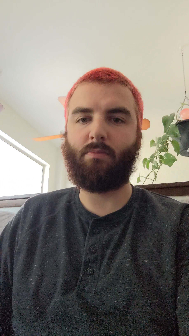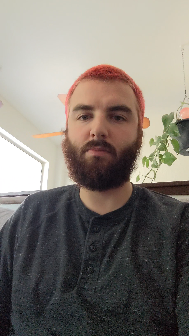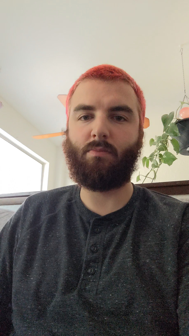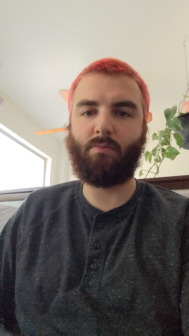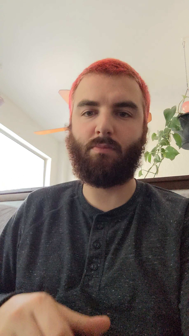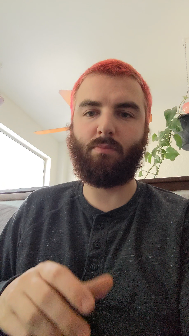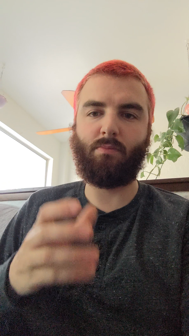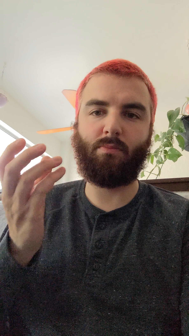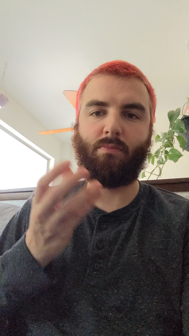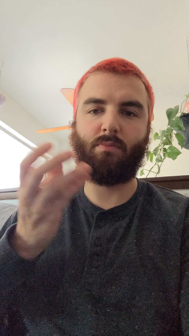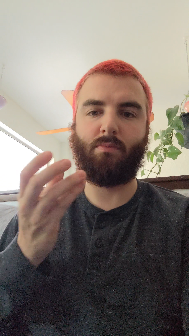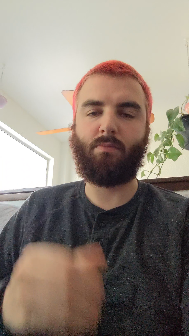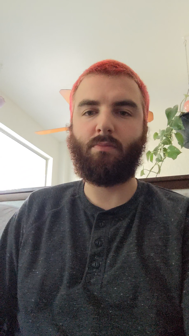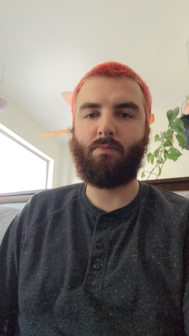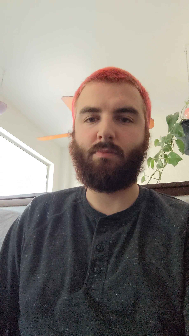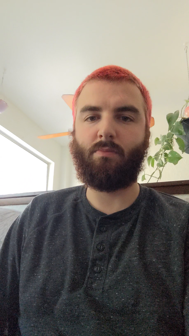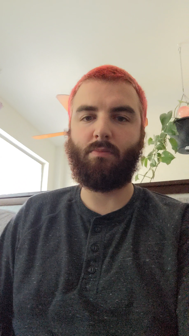shake